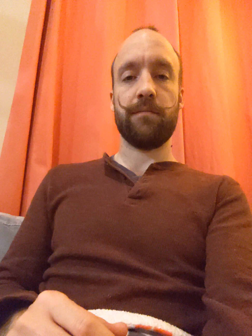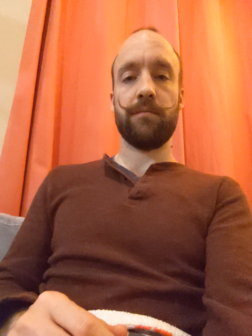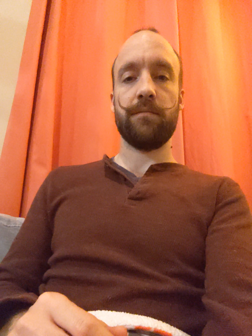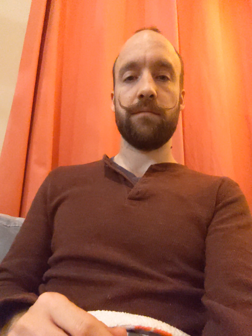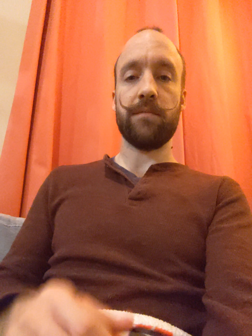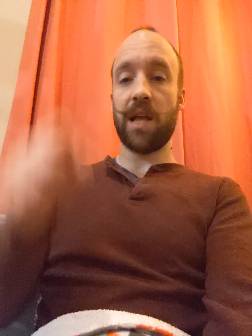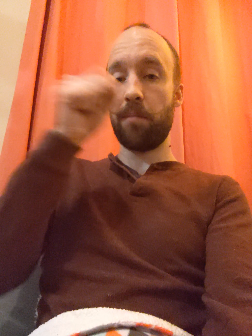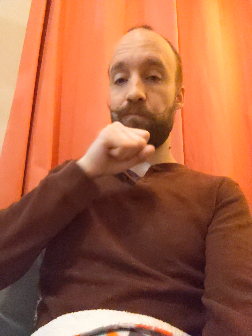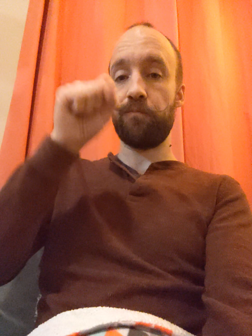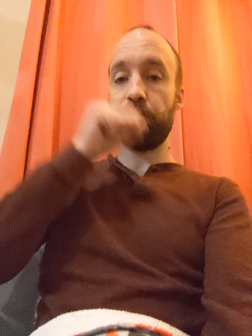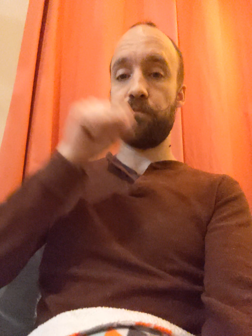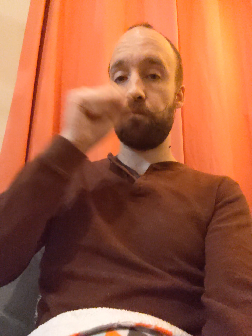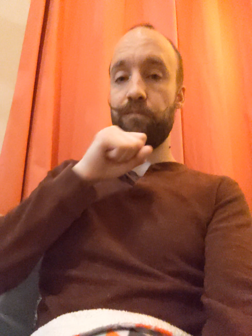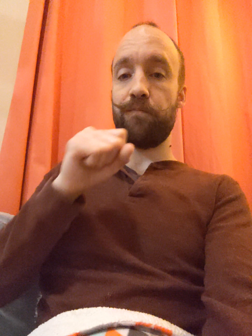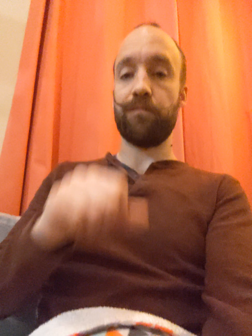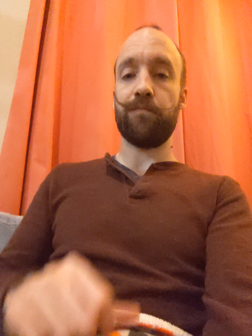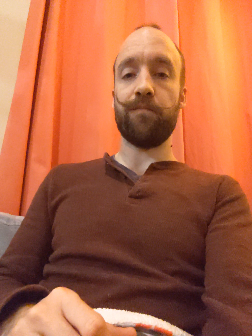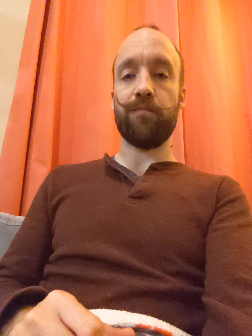ice cream